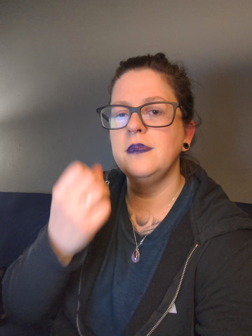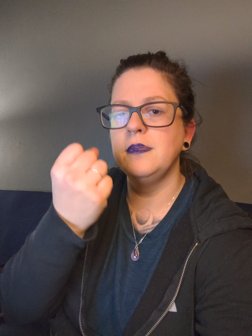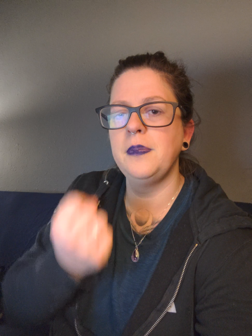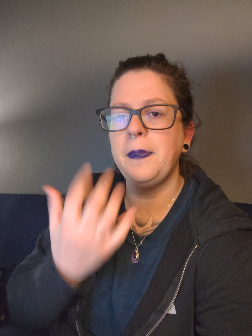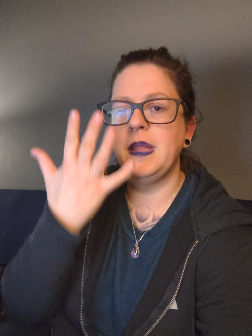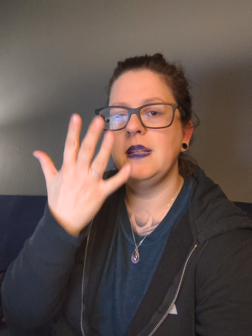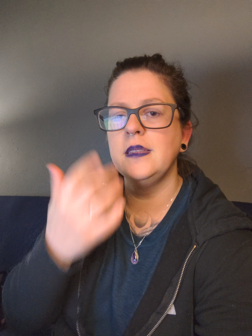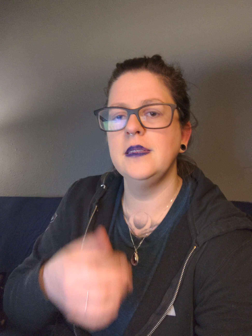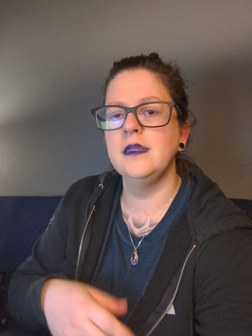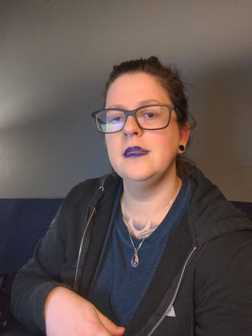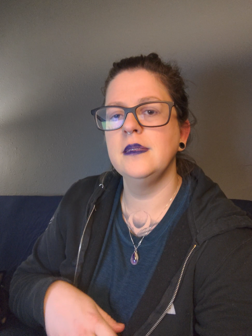mitten